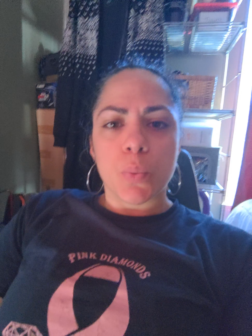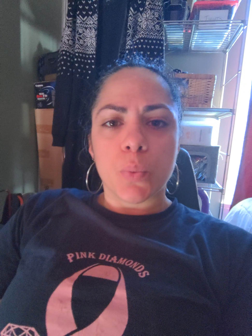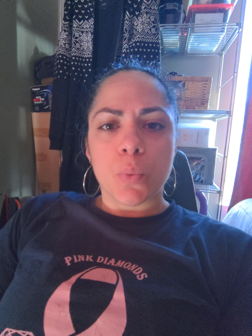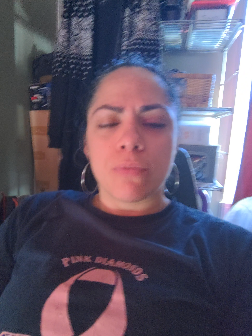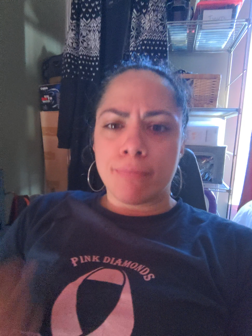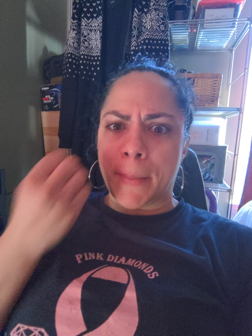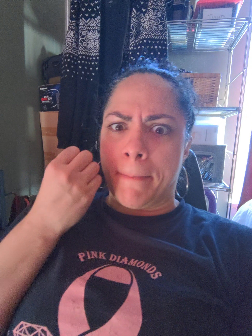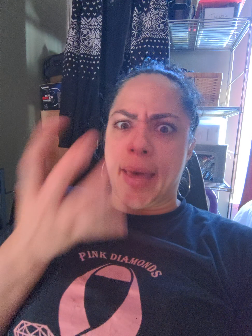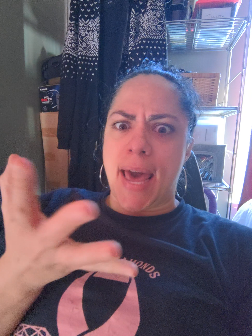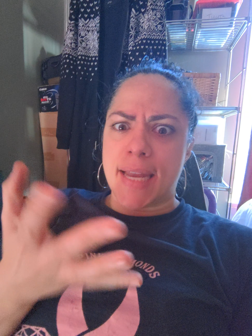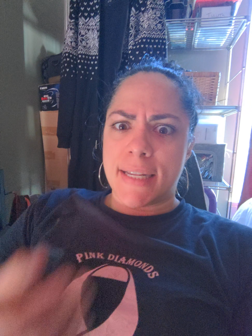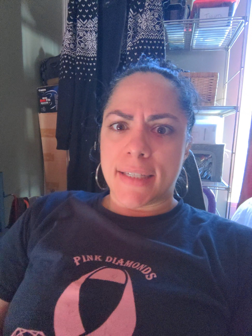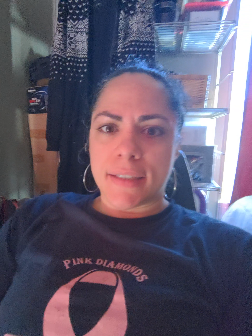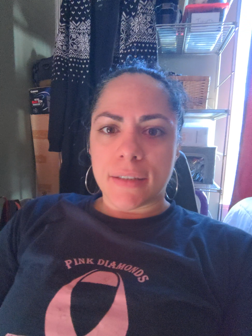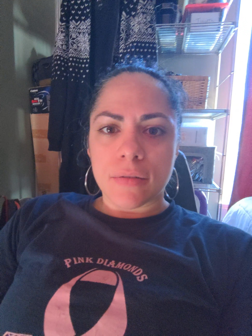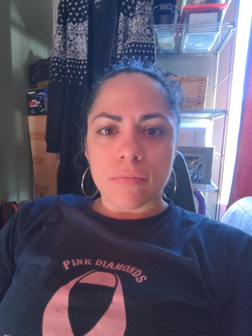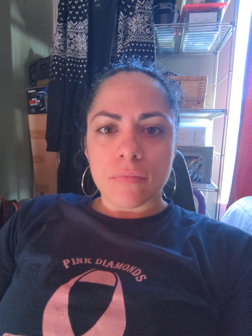many